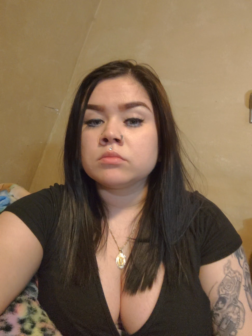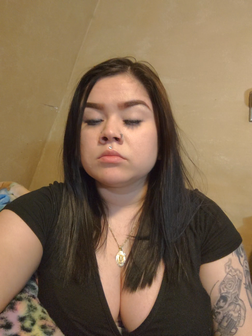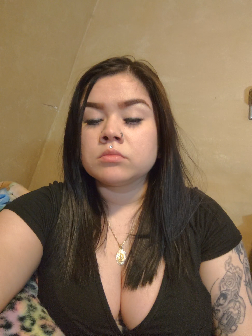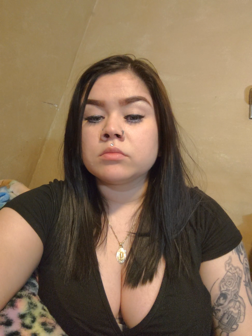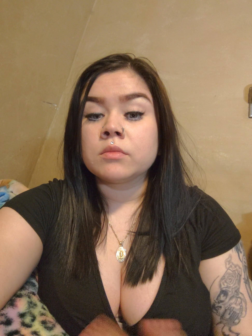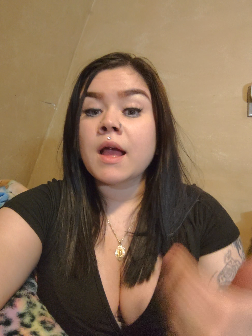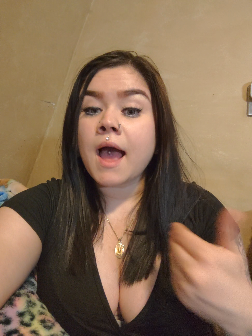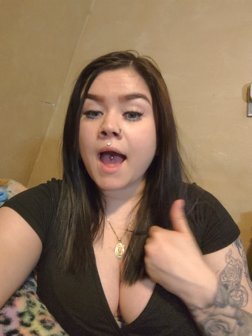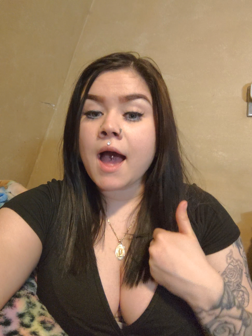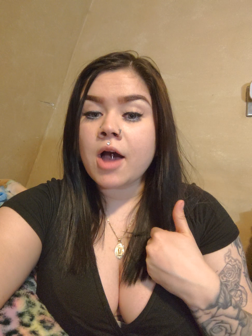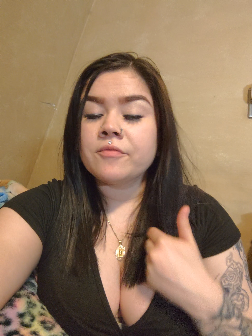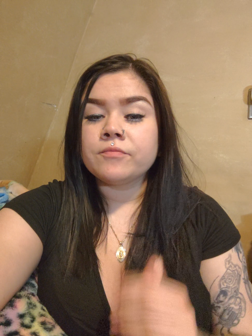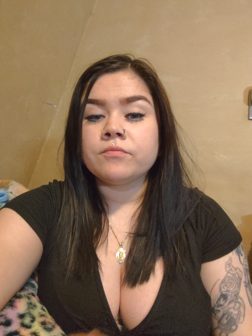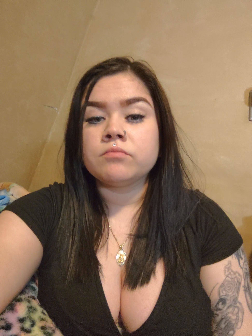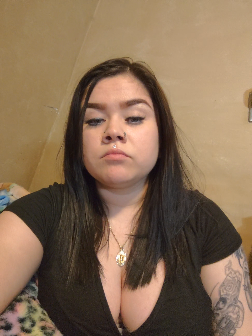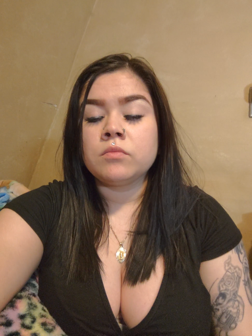have